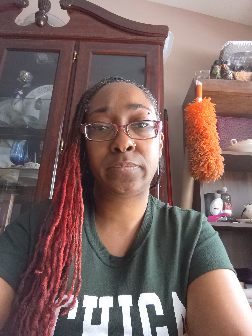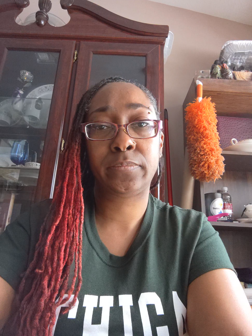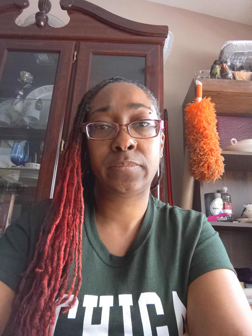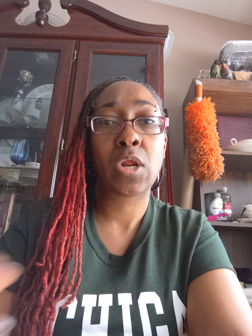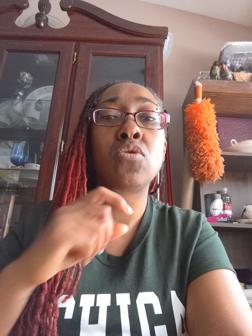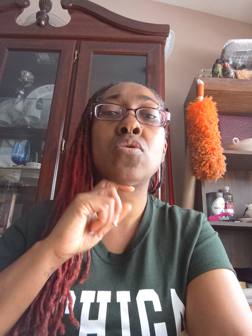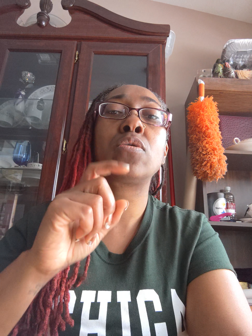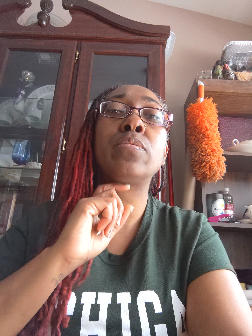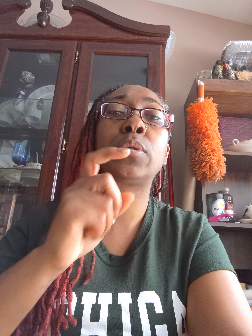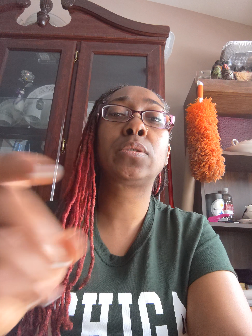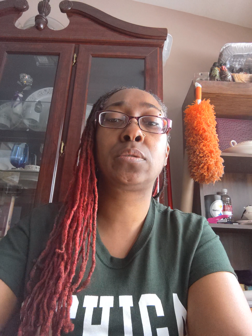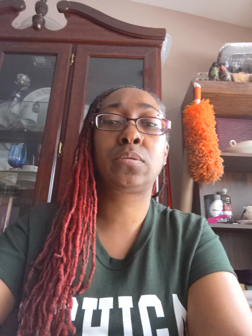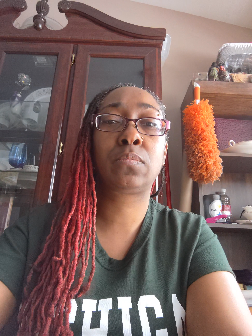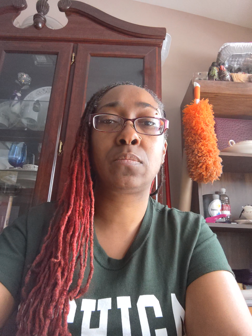garbage